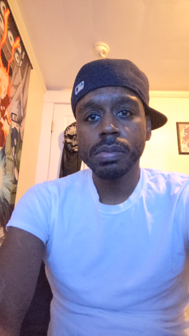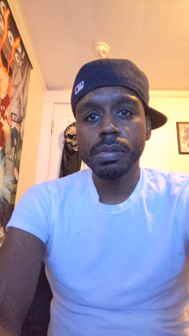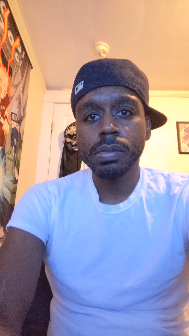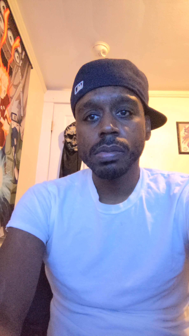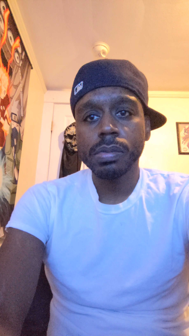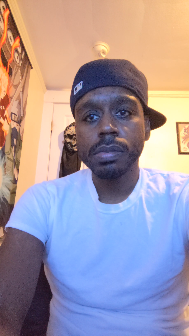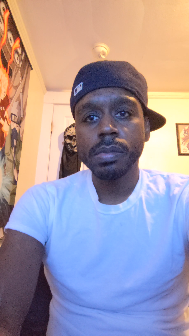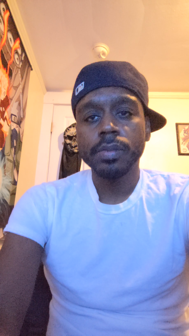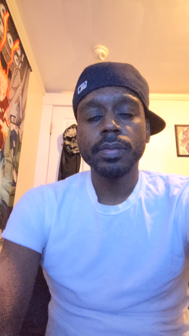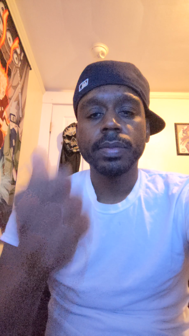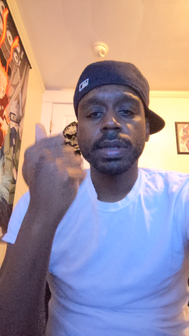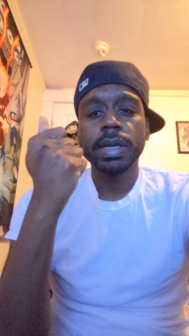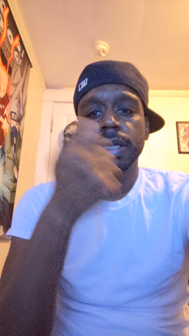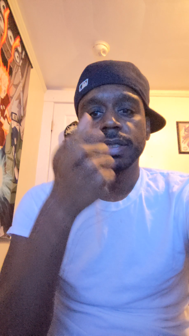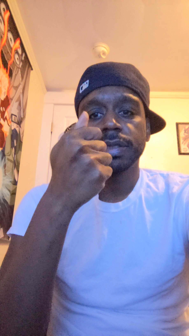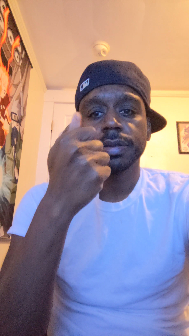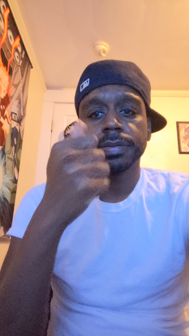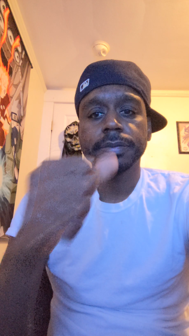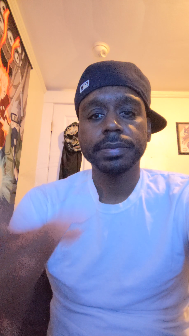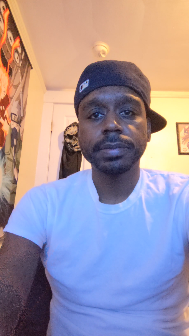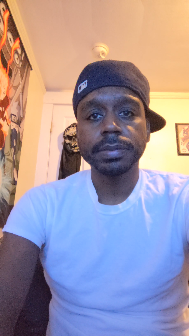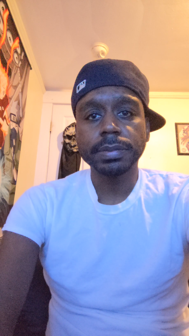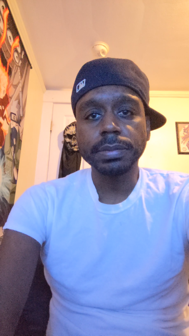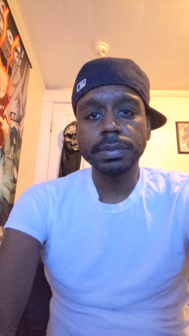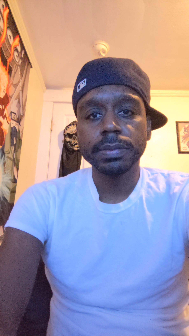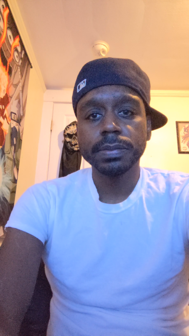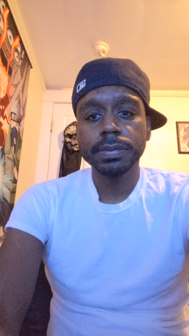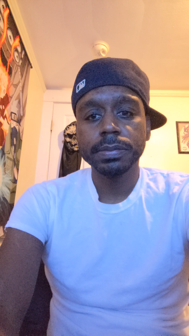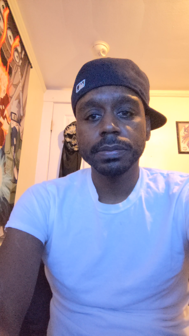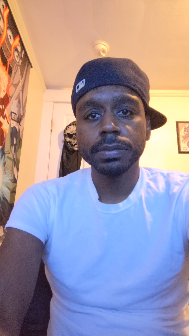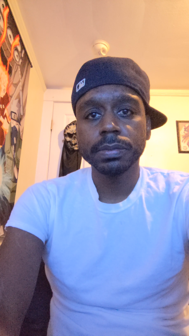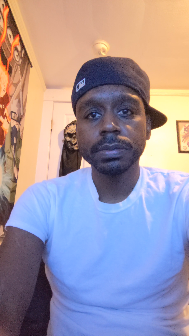hit